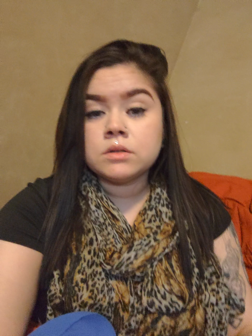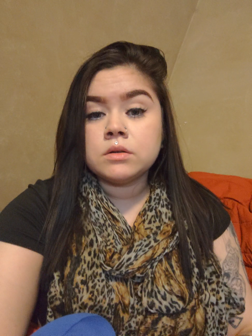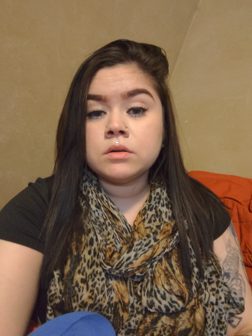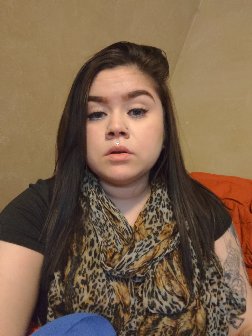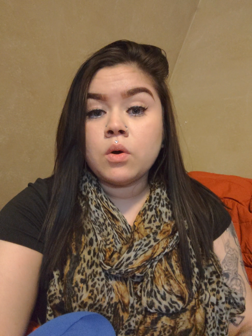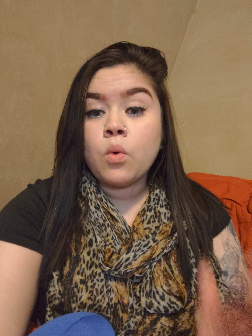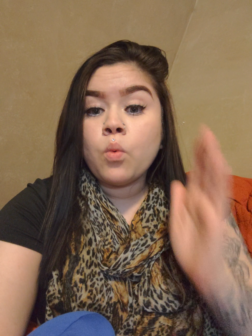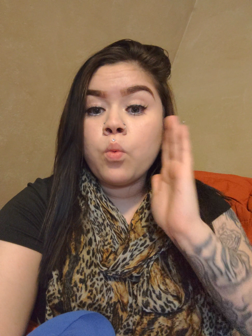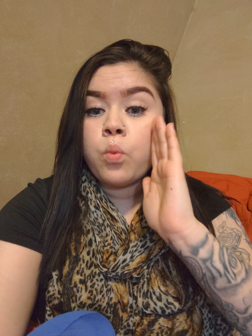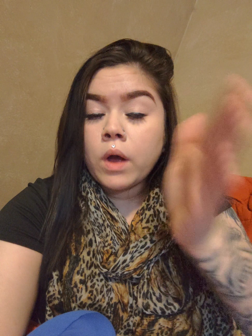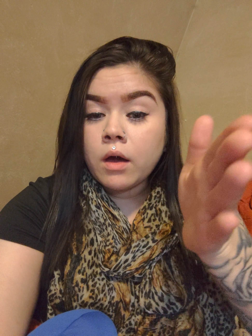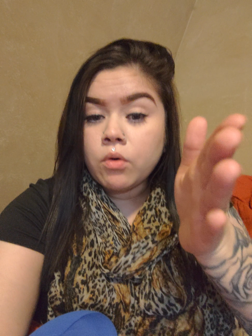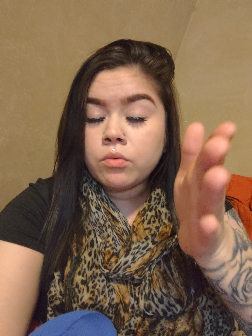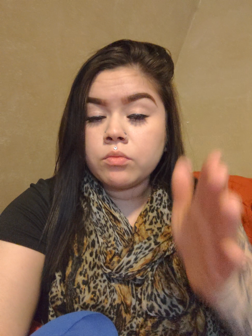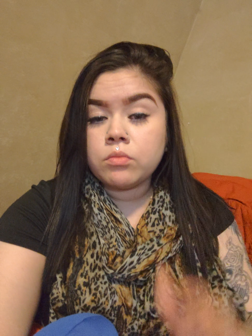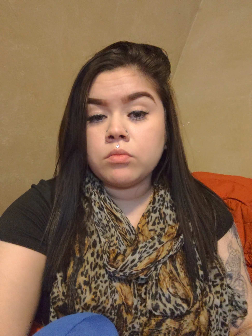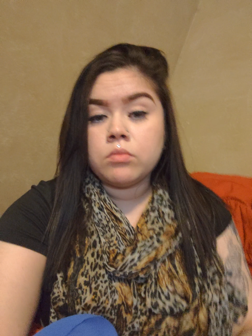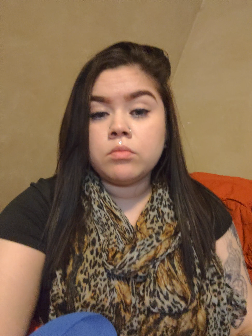will